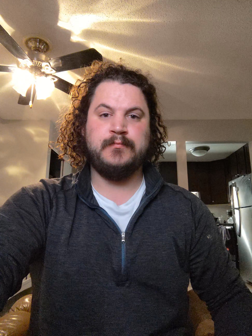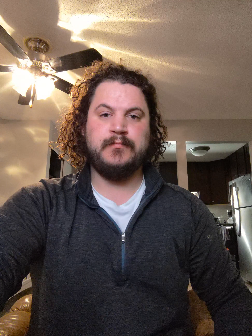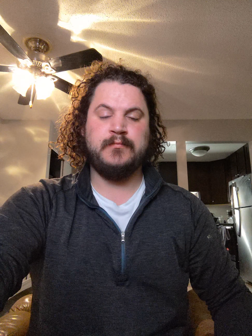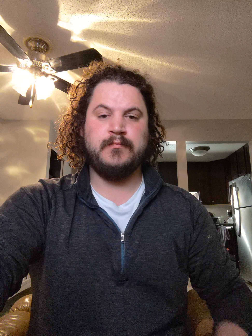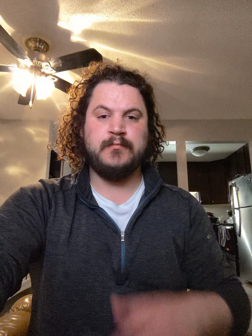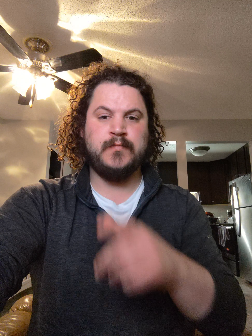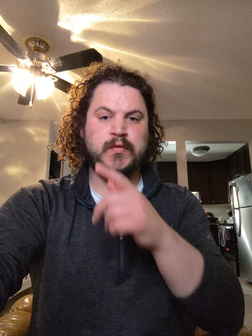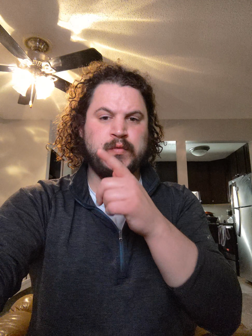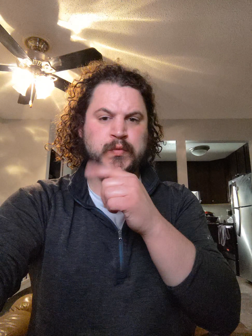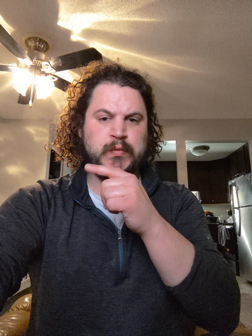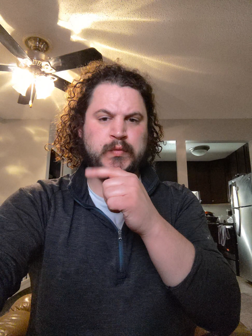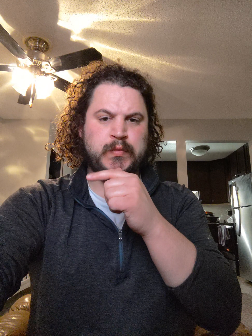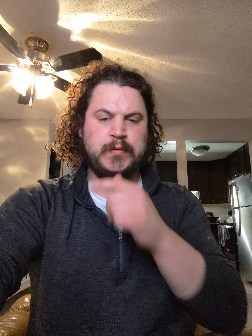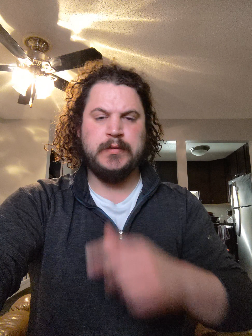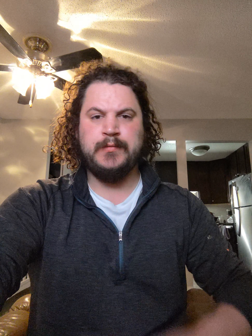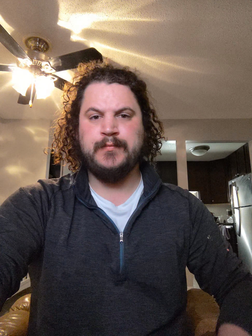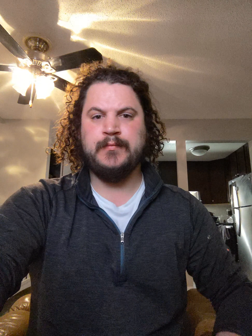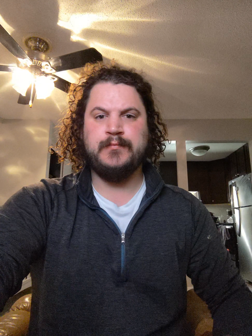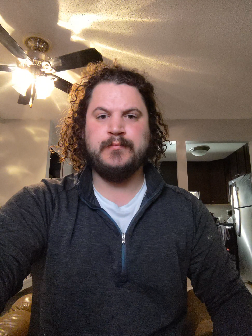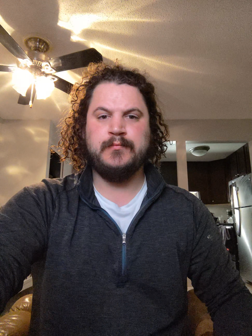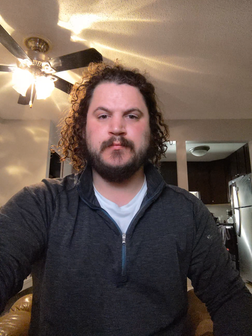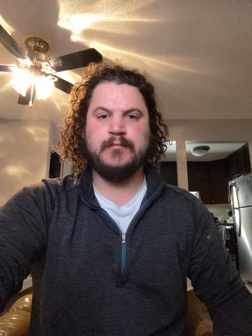who